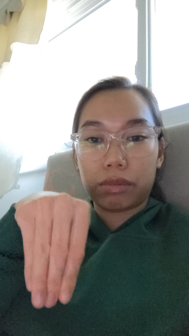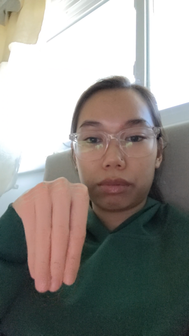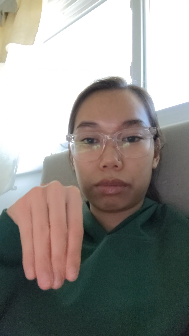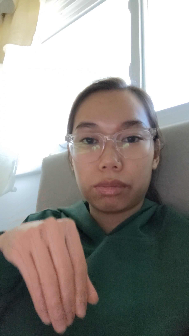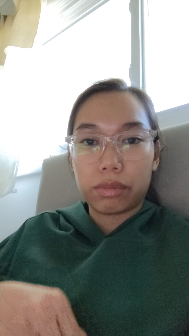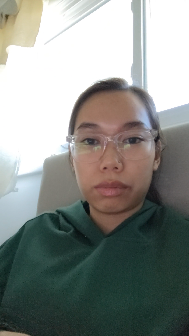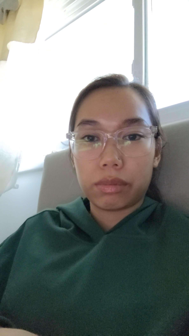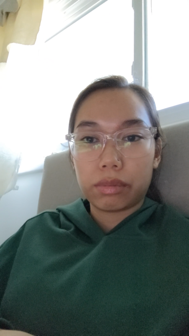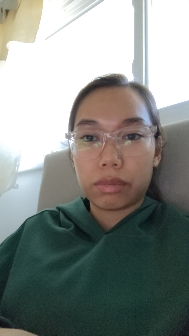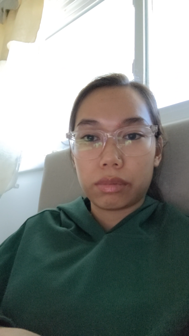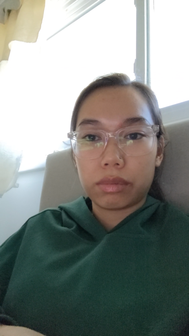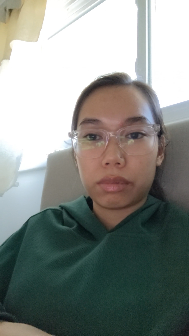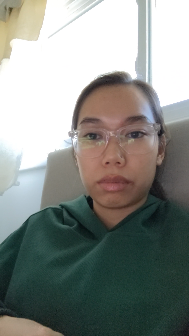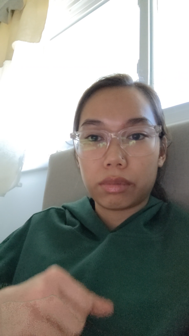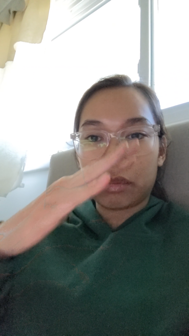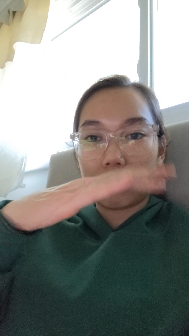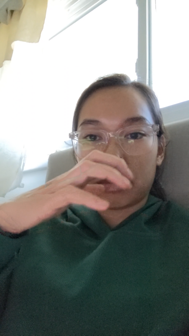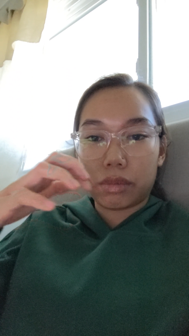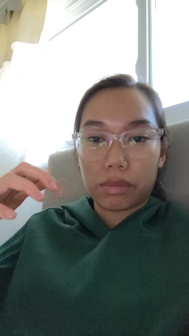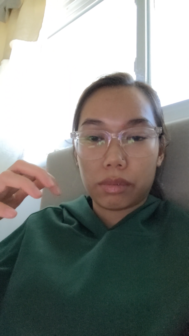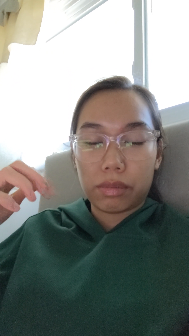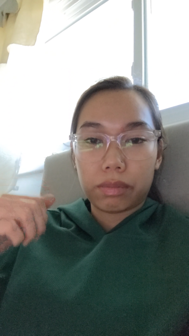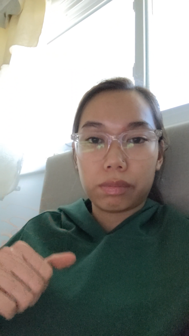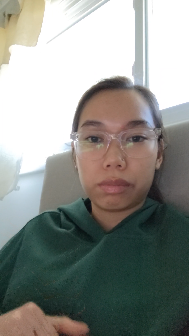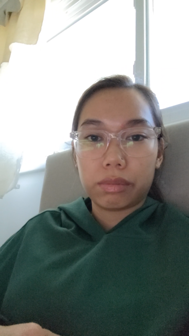grapes